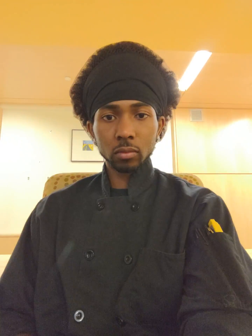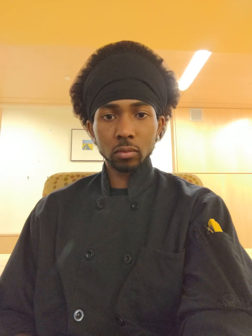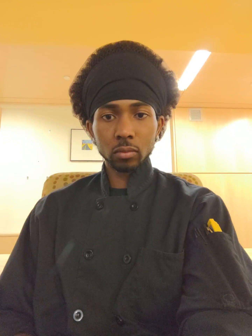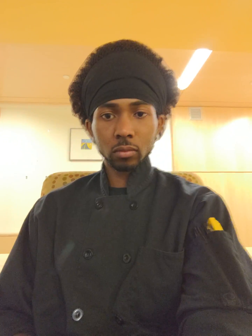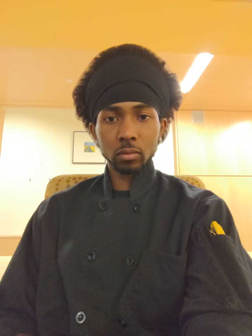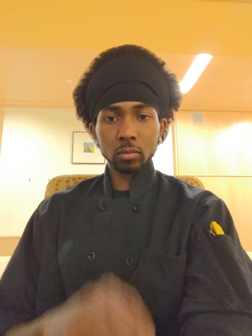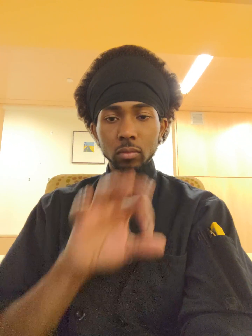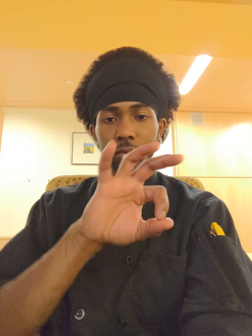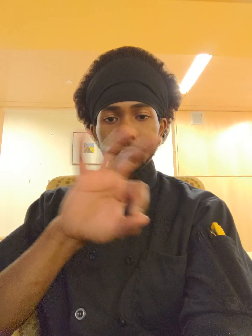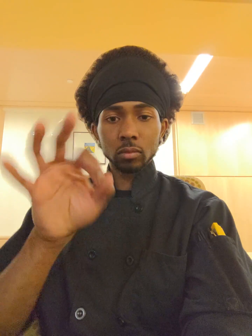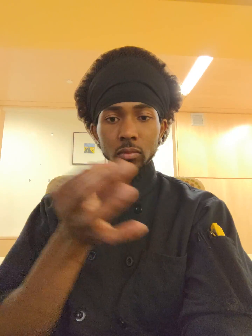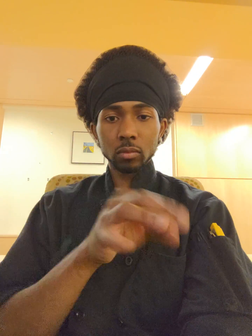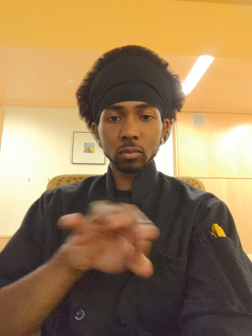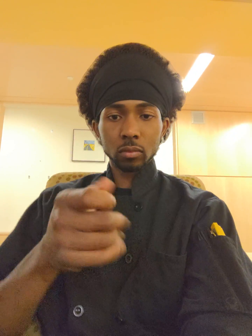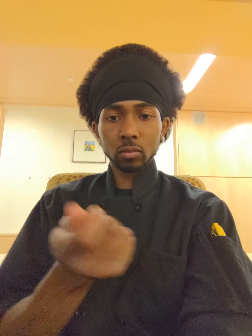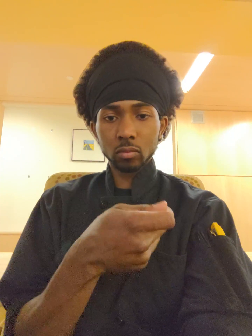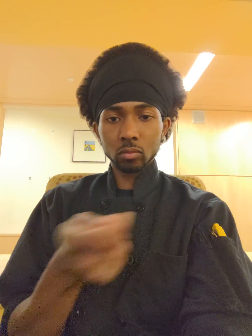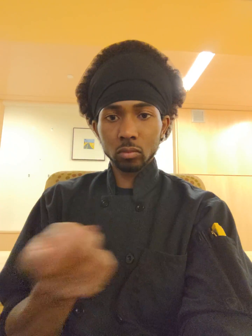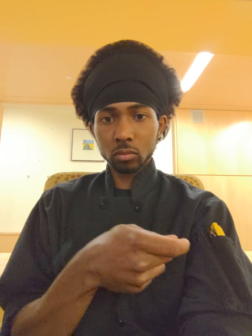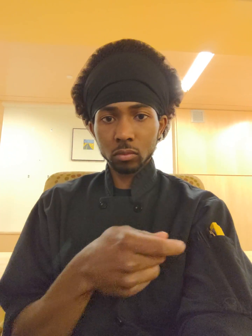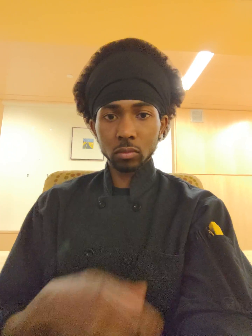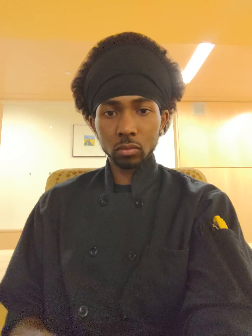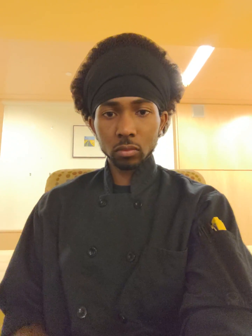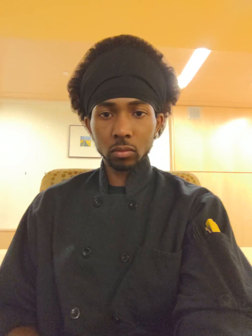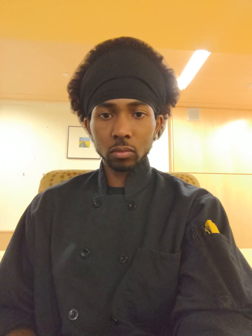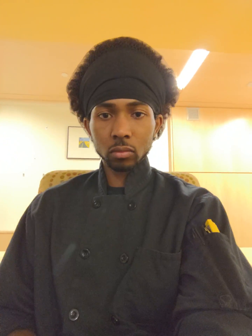hose